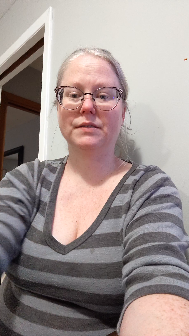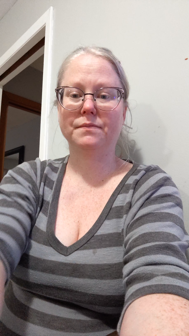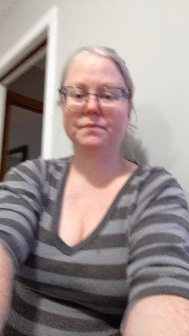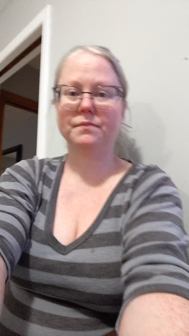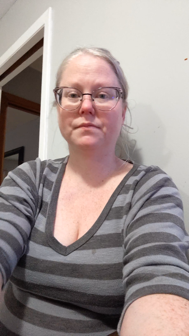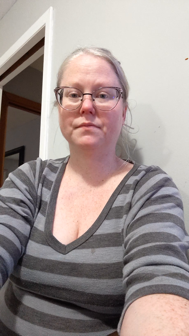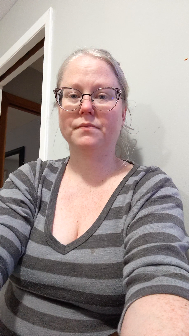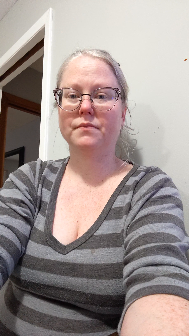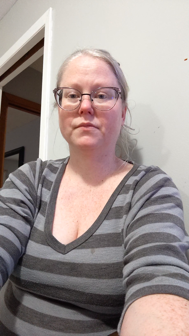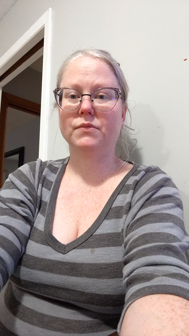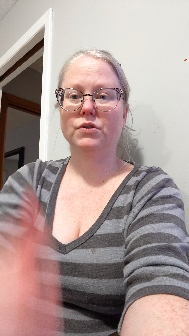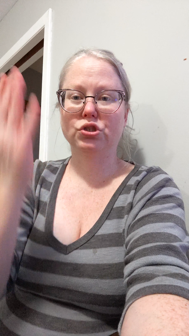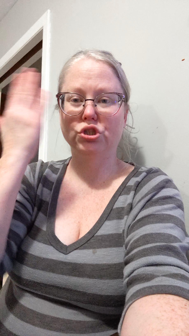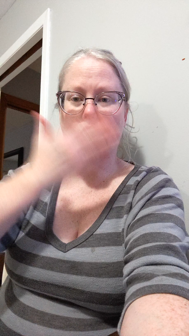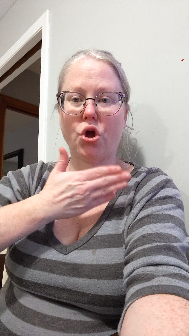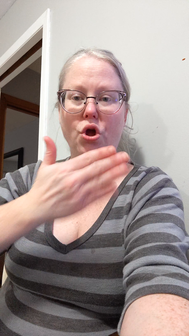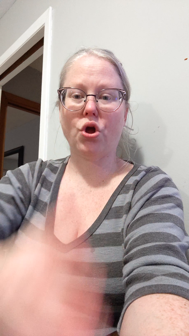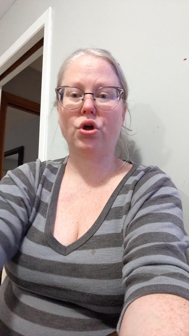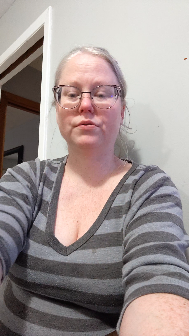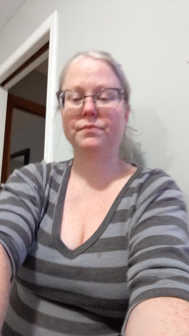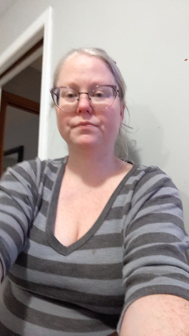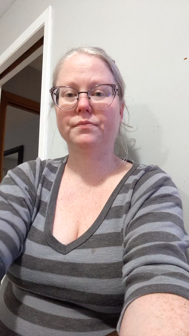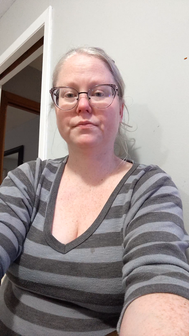dark